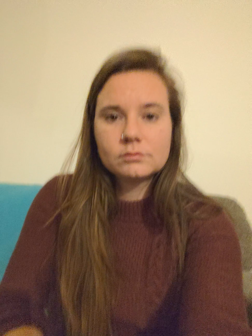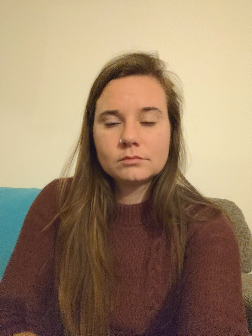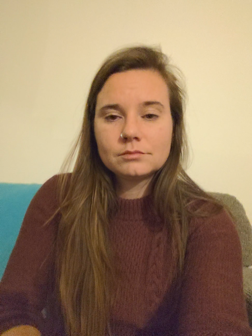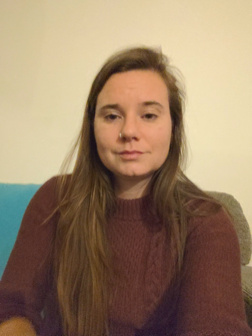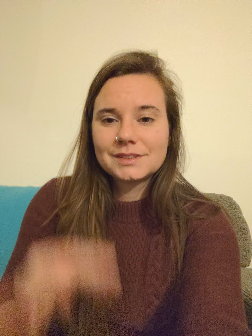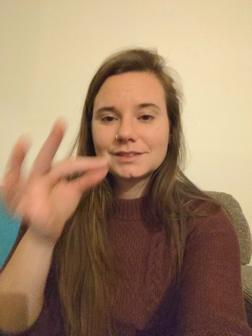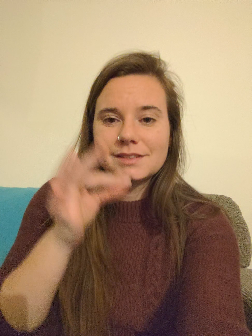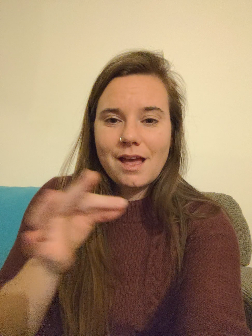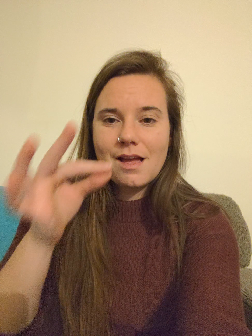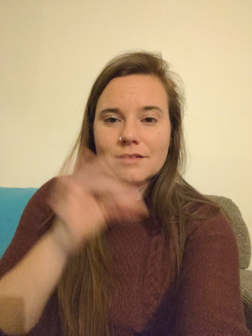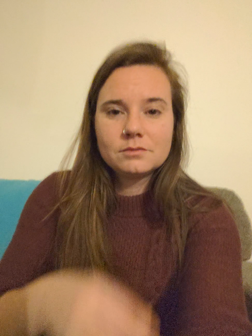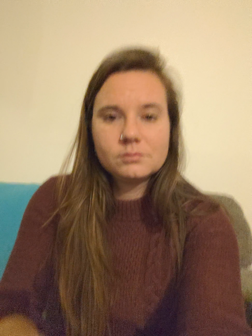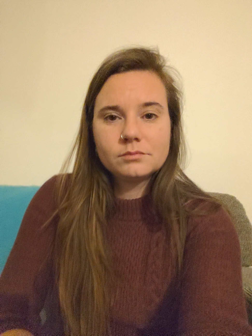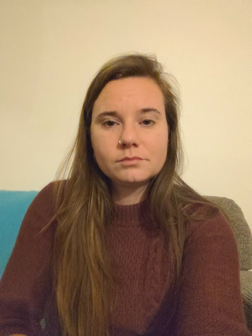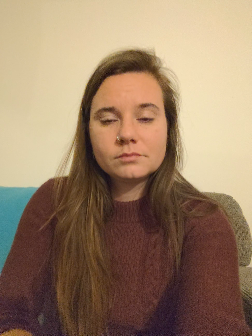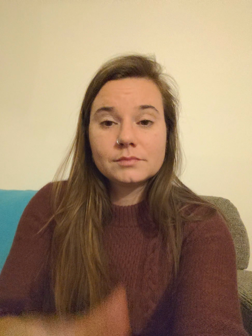snack